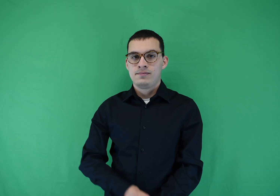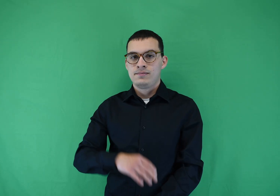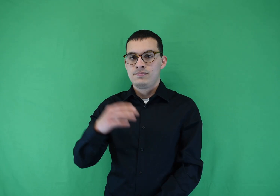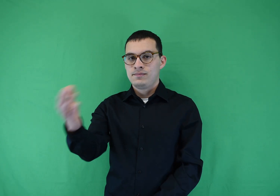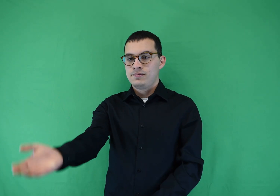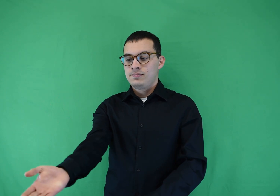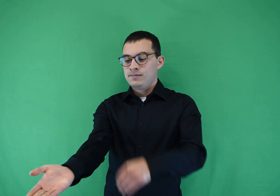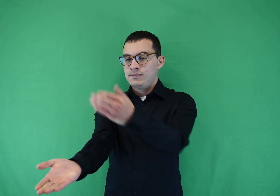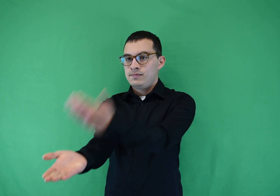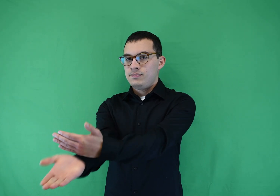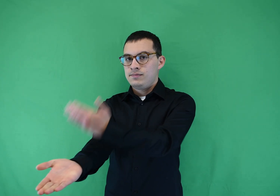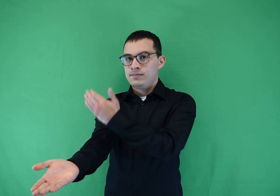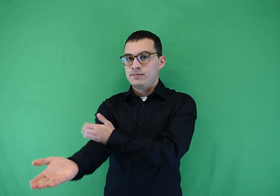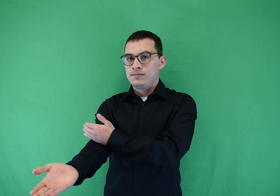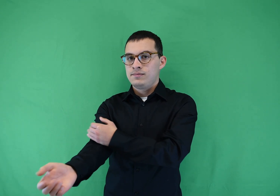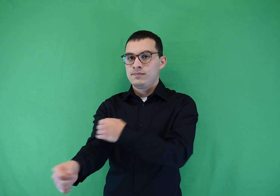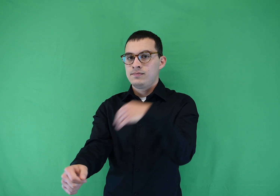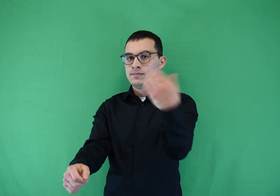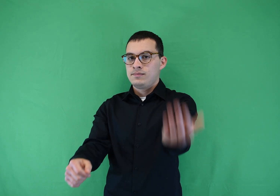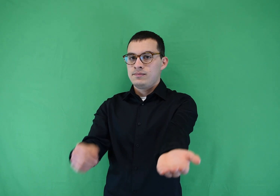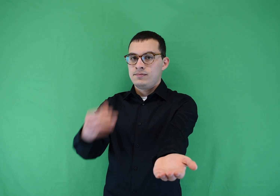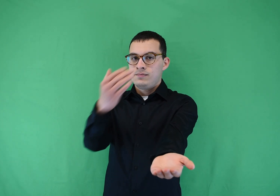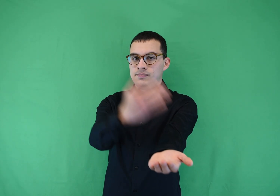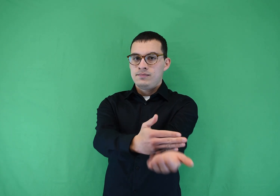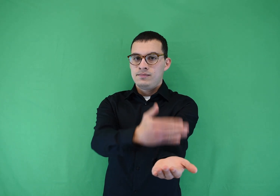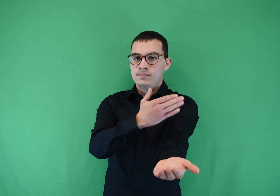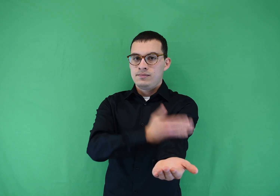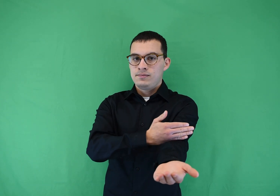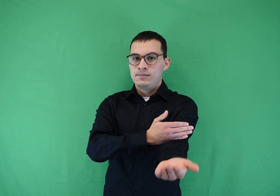articulaciones